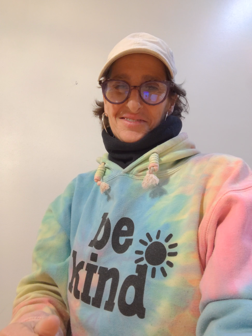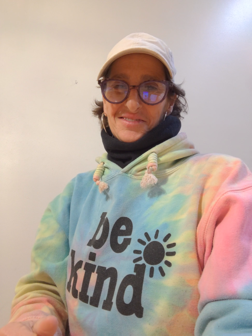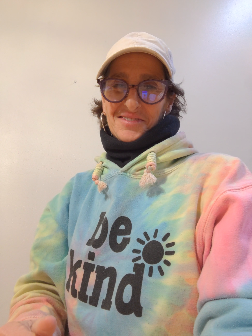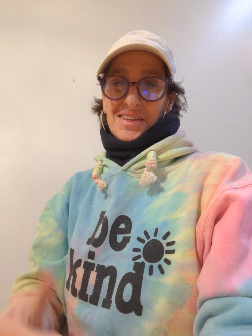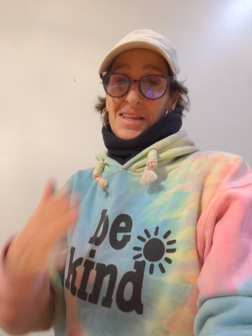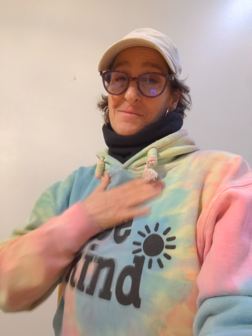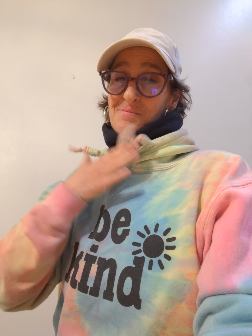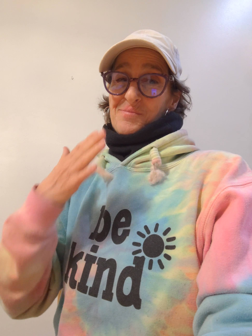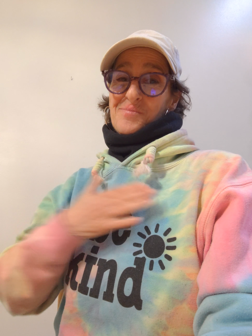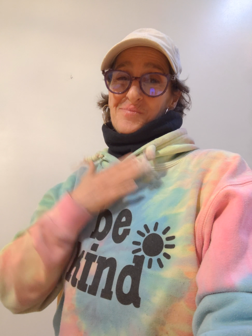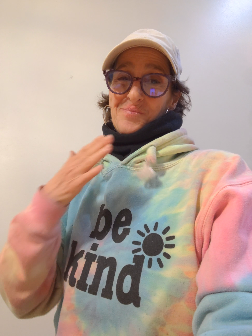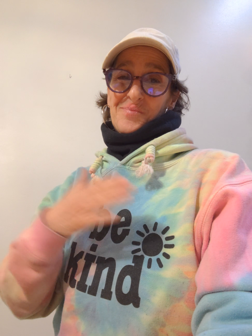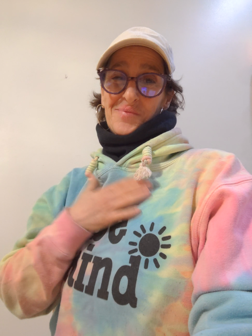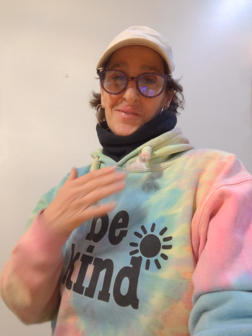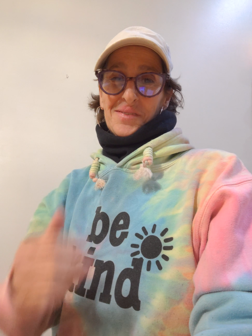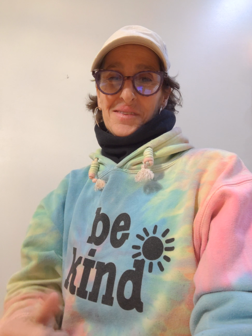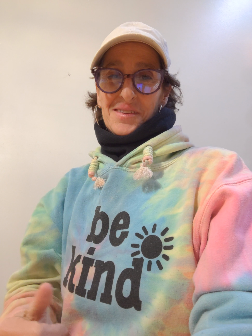happy